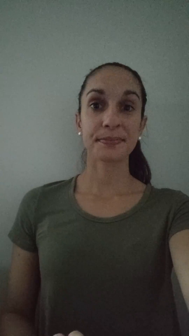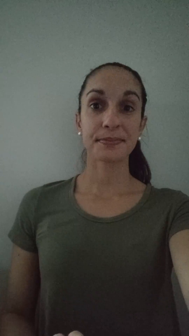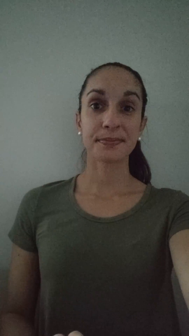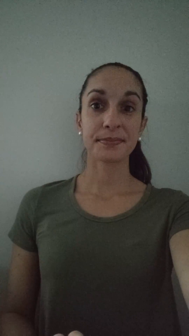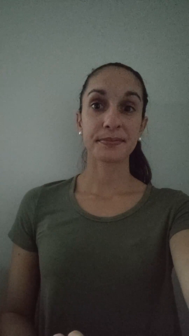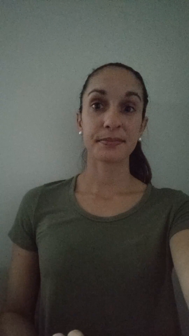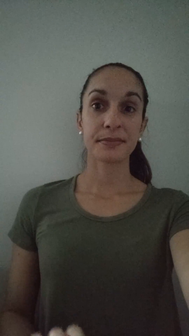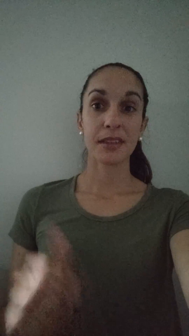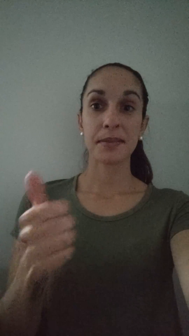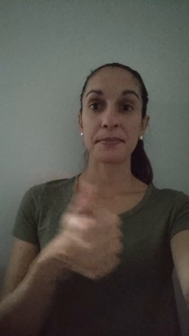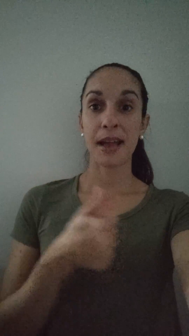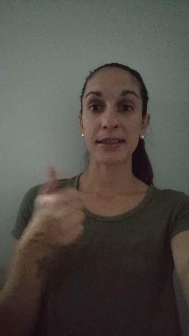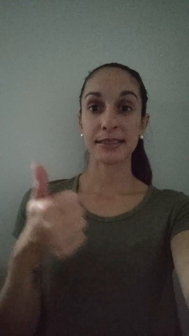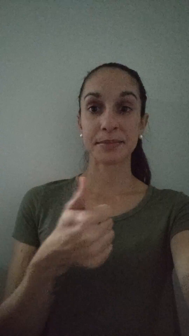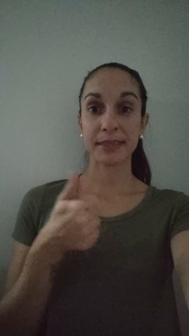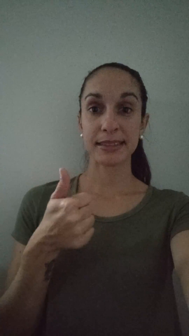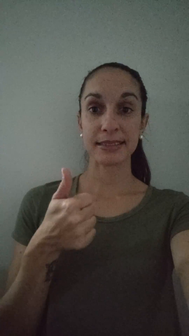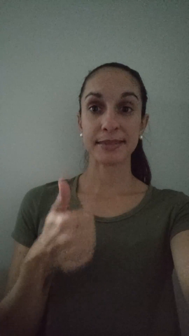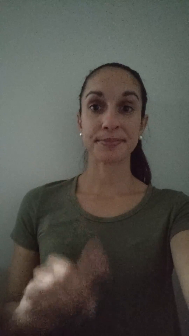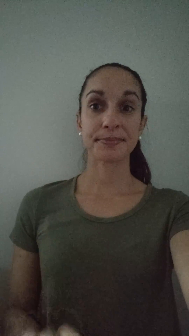basement